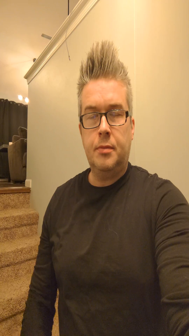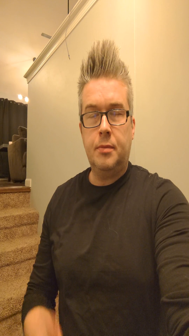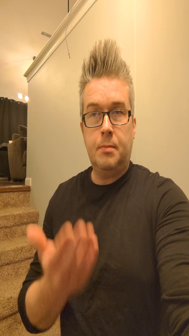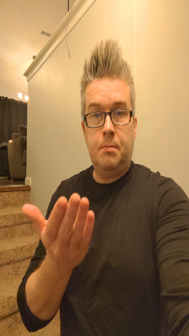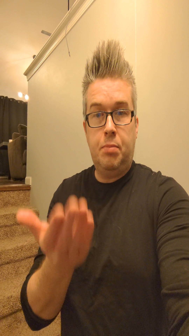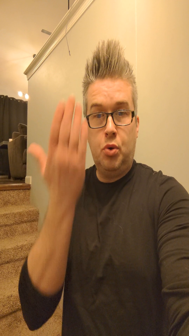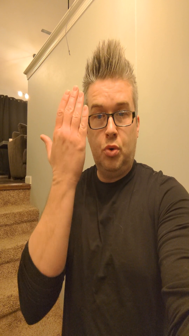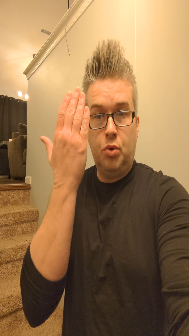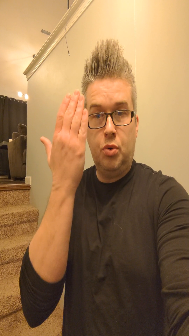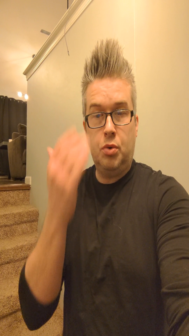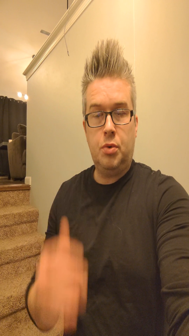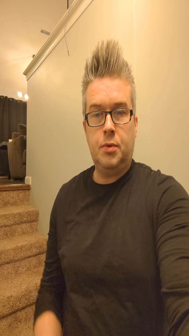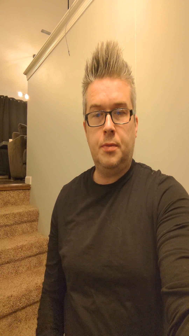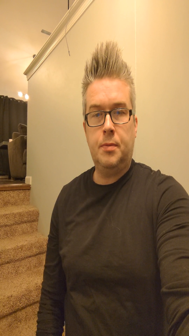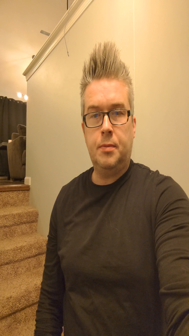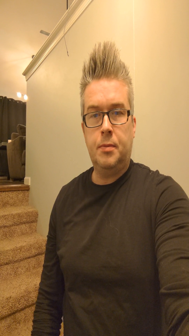morning